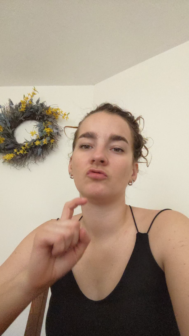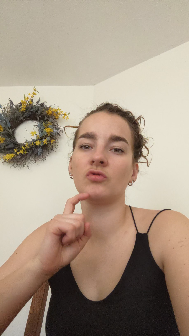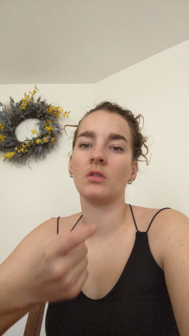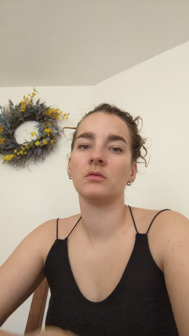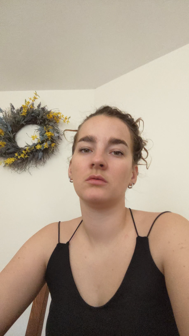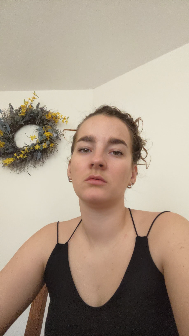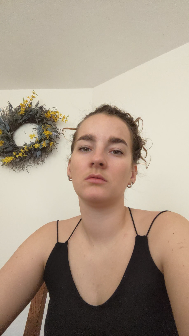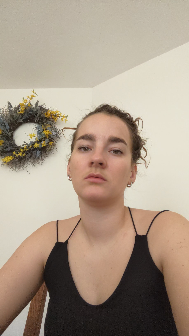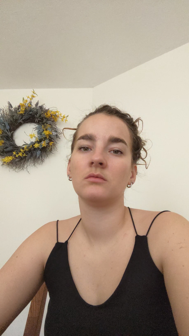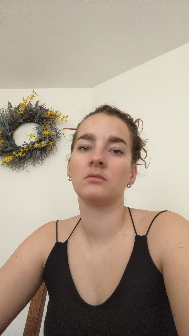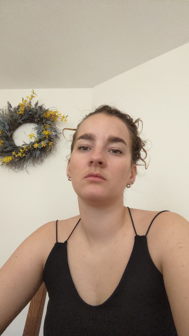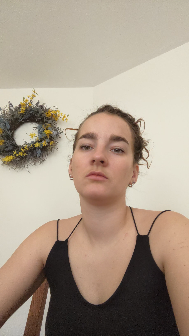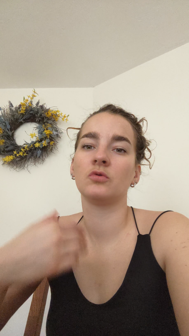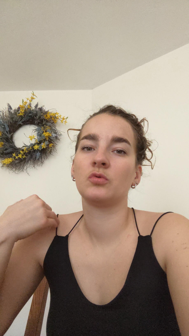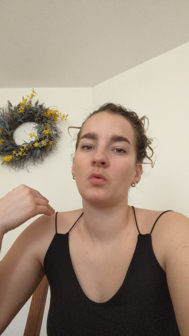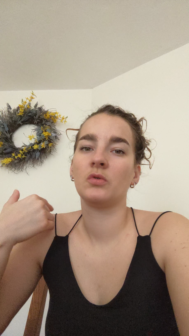shoulder